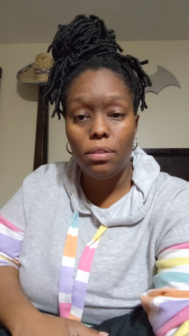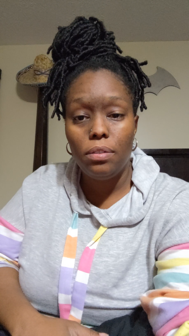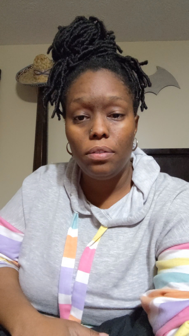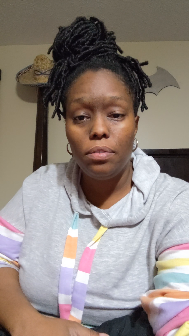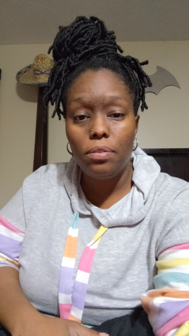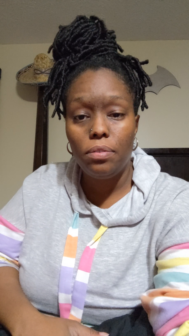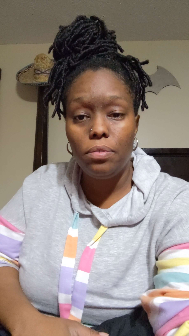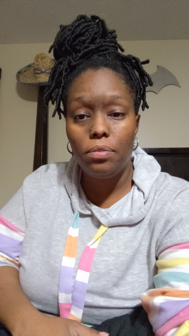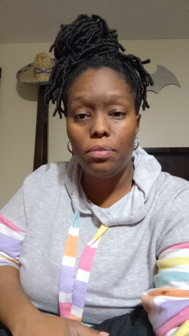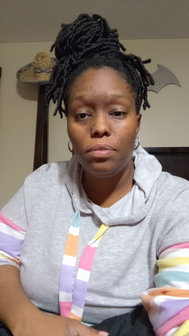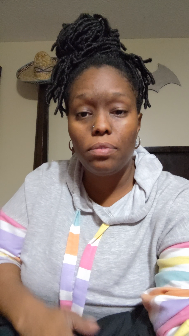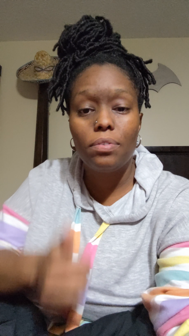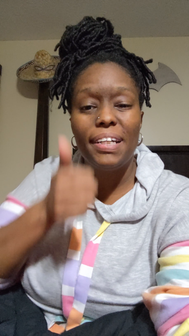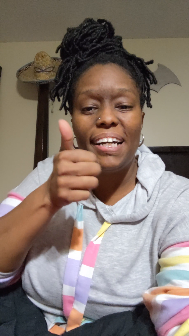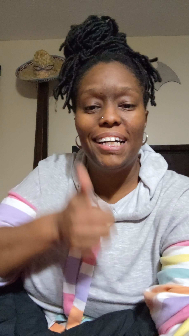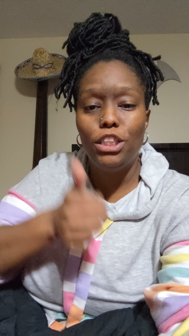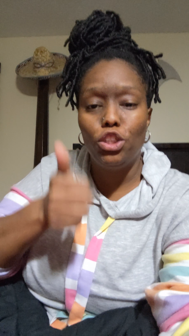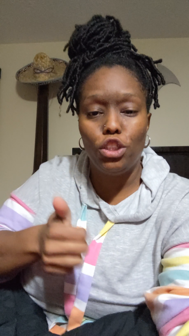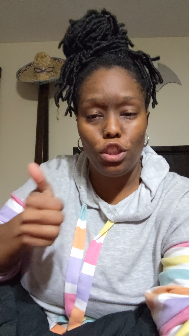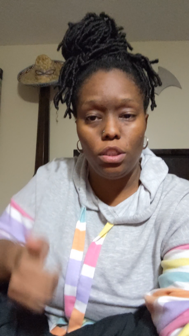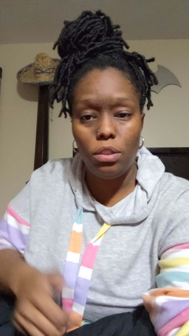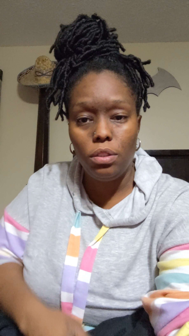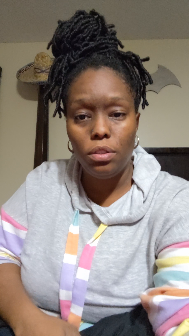each